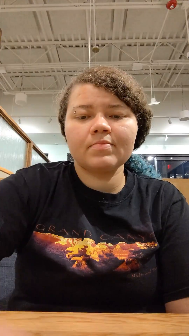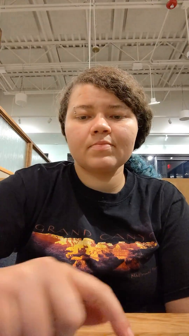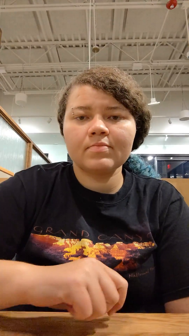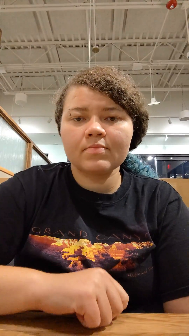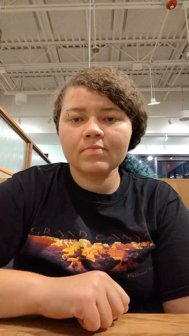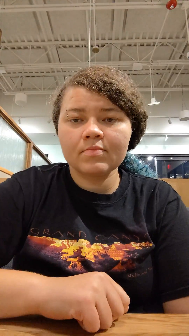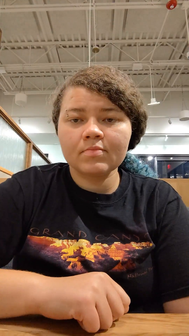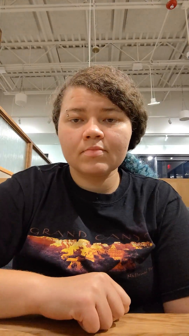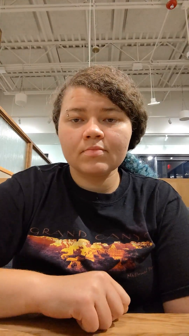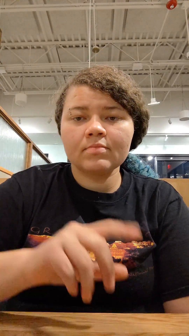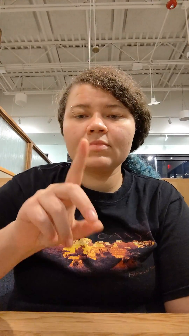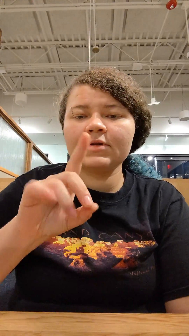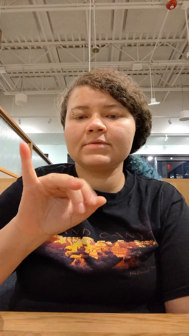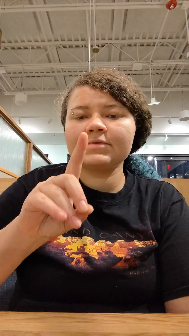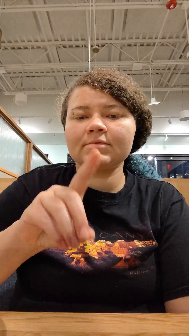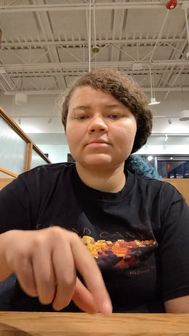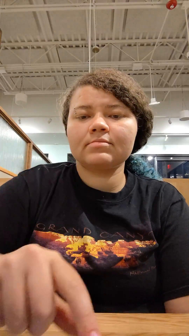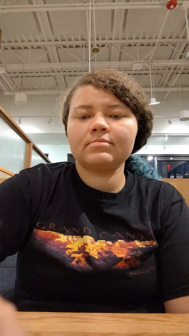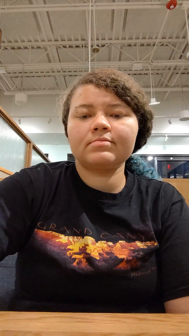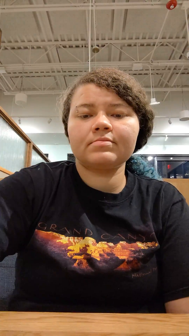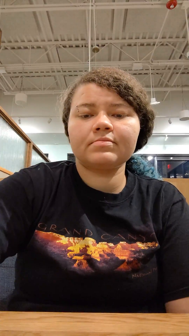did